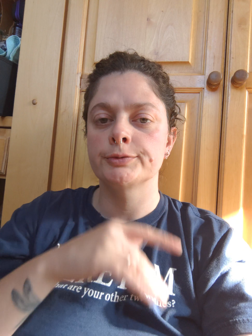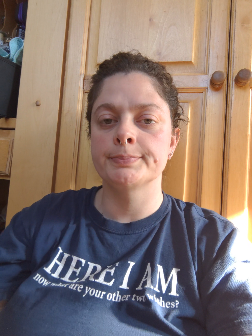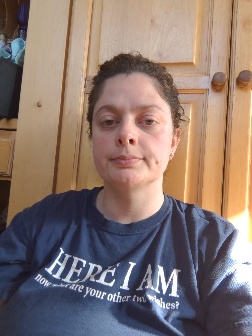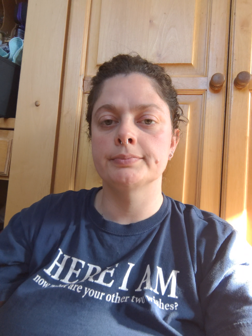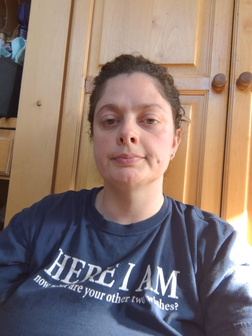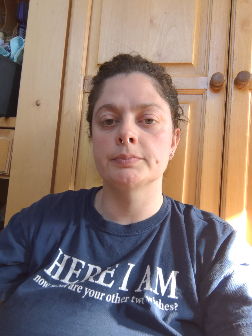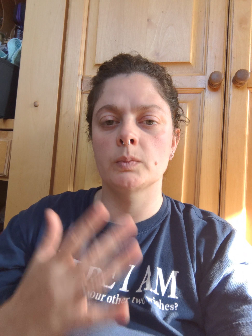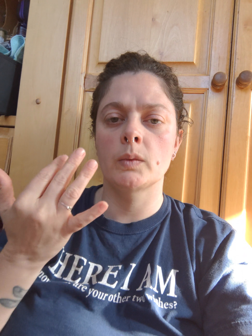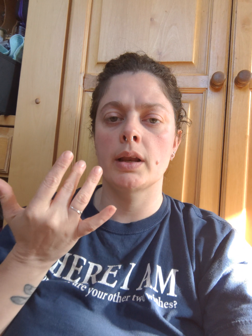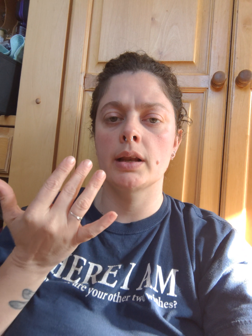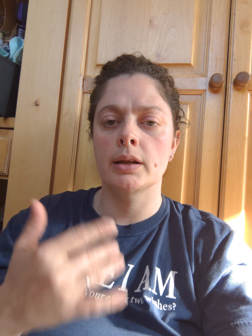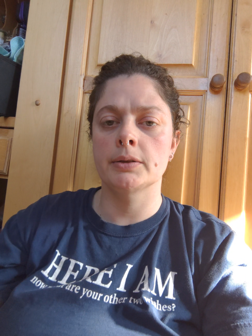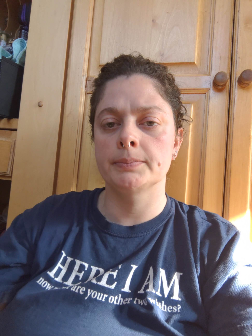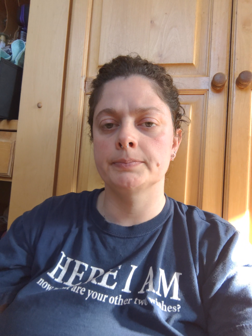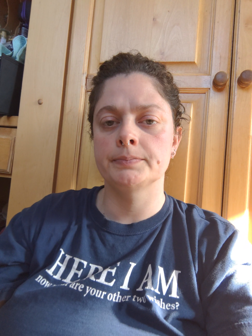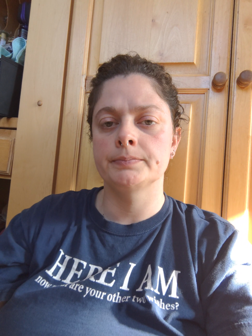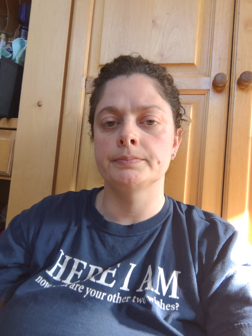wait